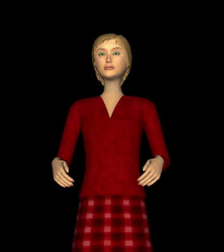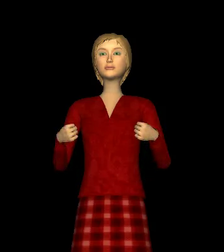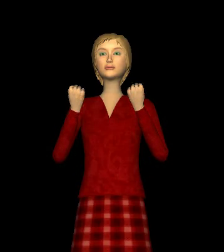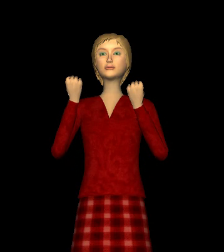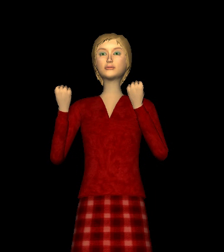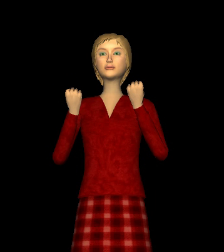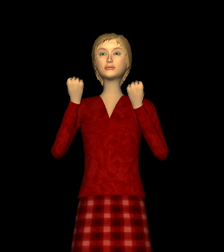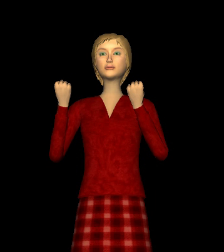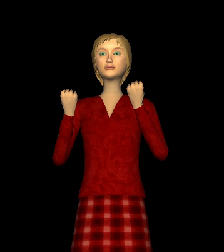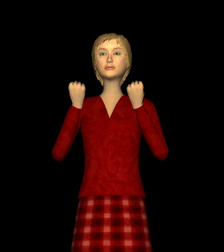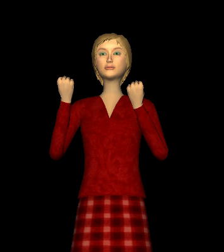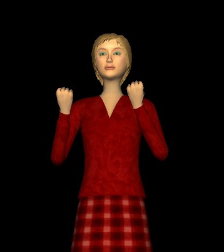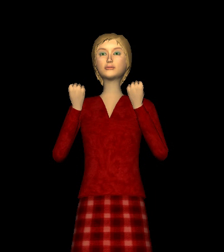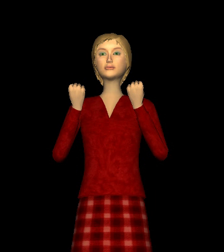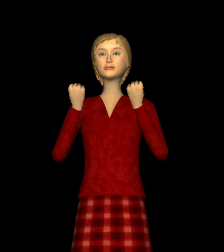ضربة